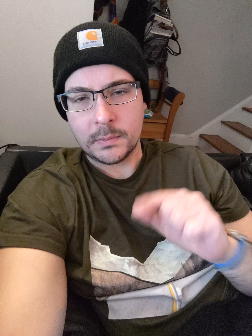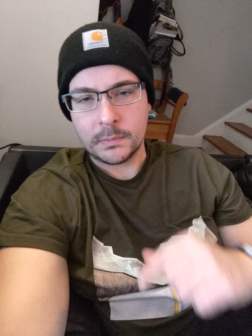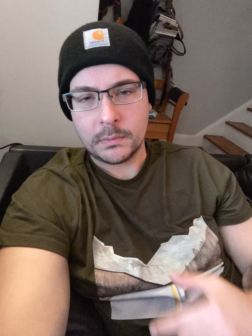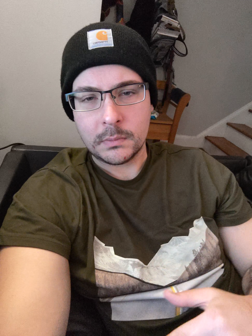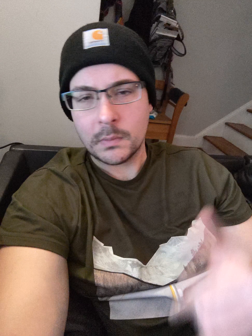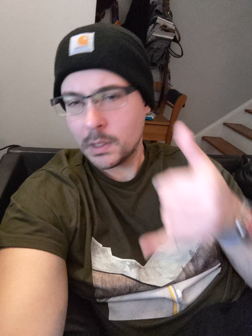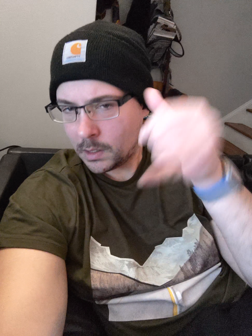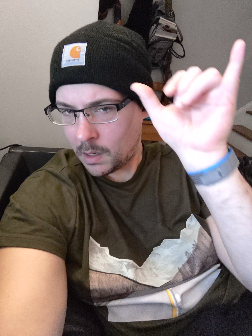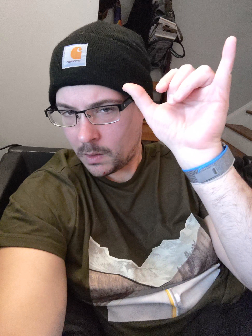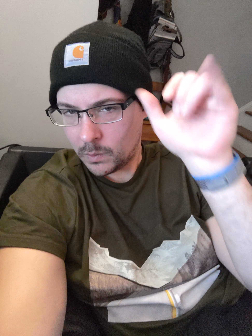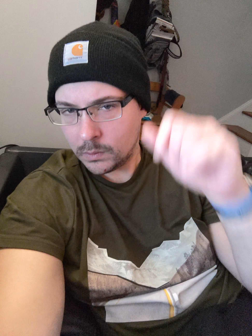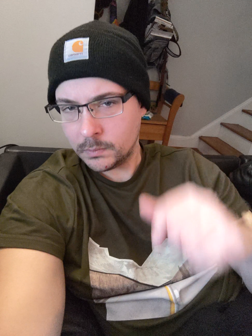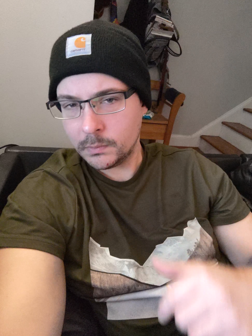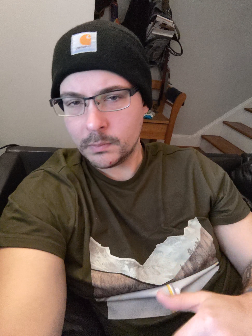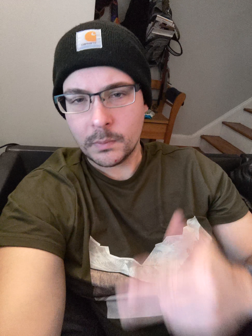cow